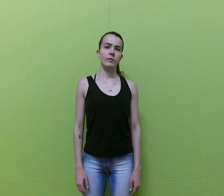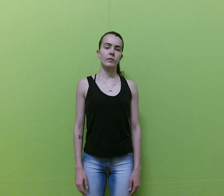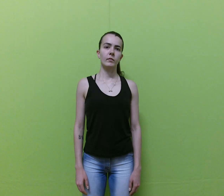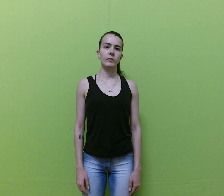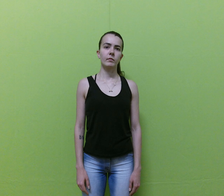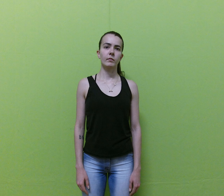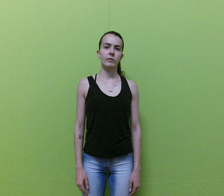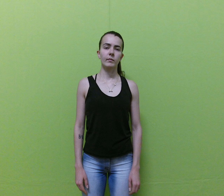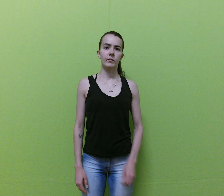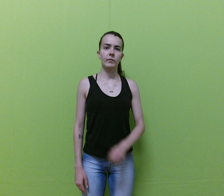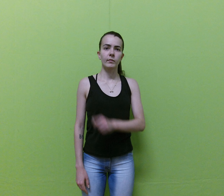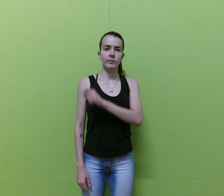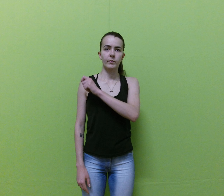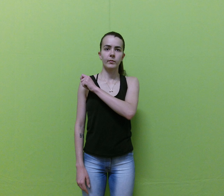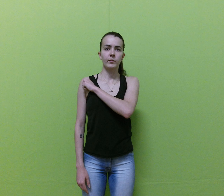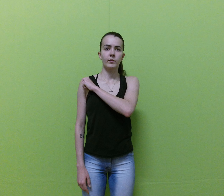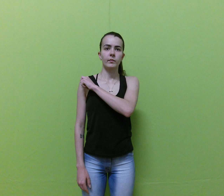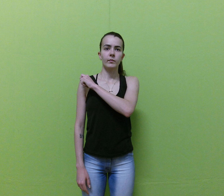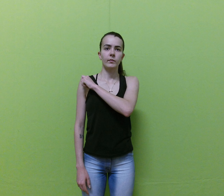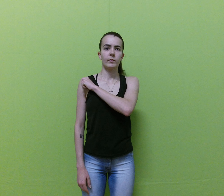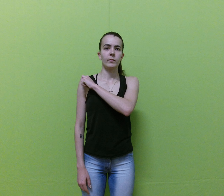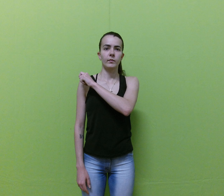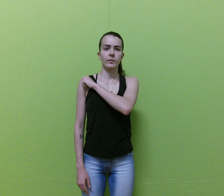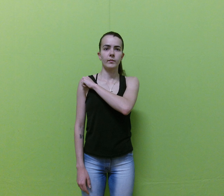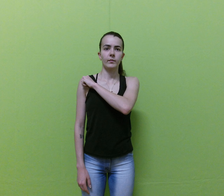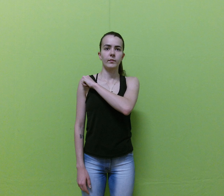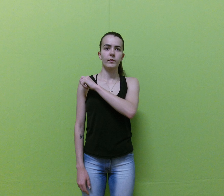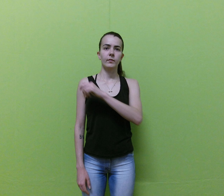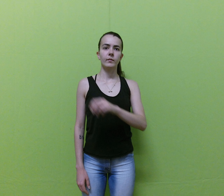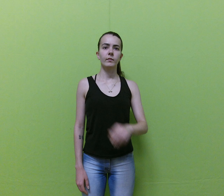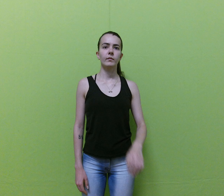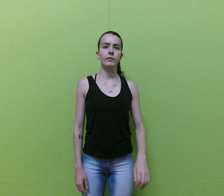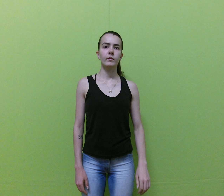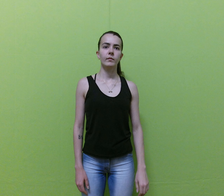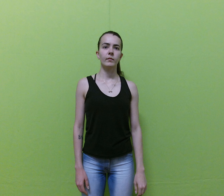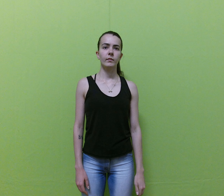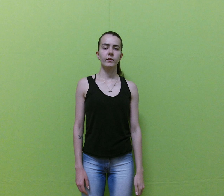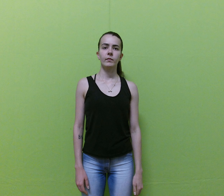aluno